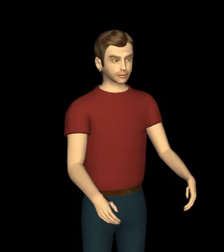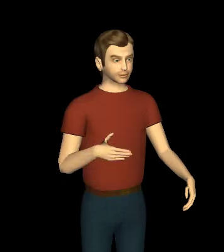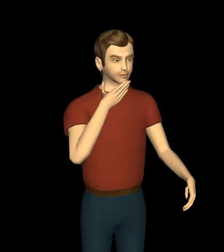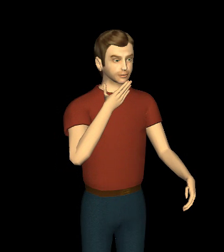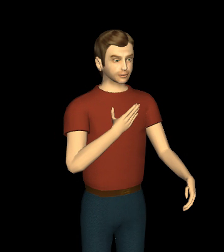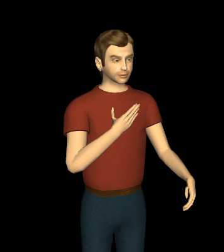شكرا